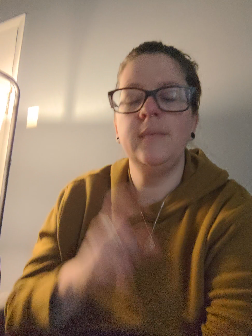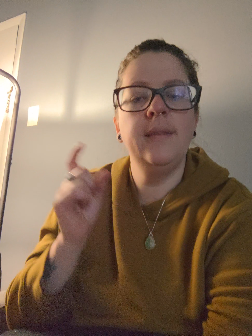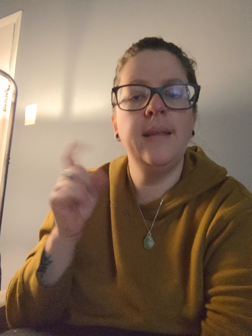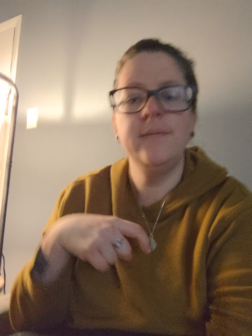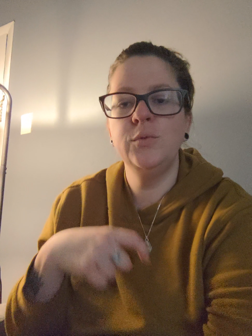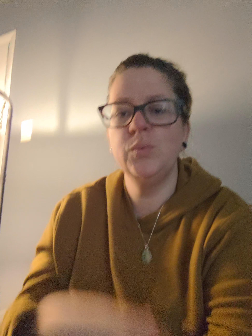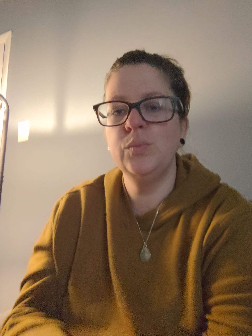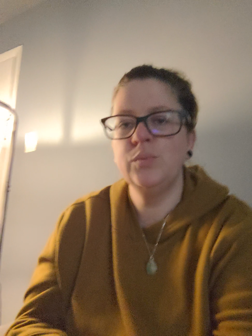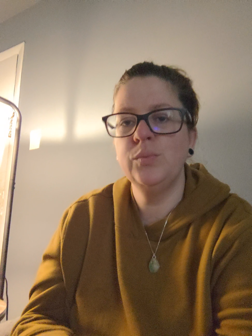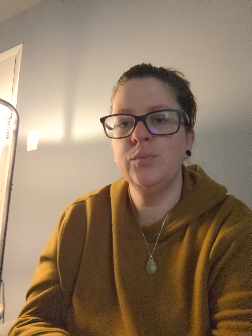have to